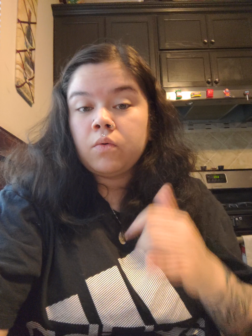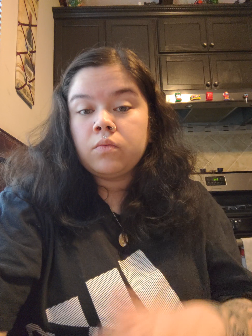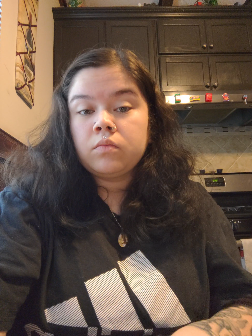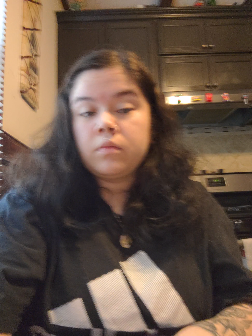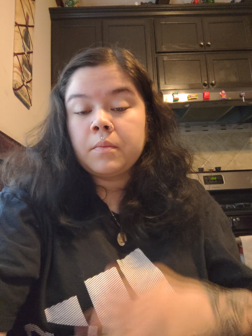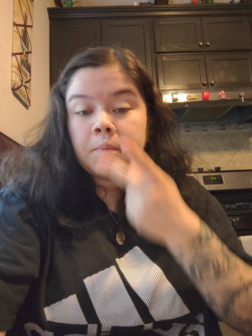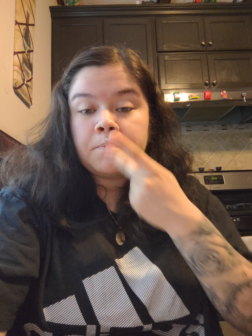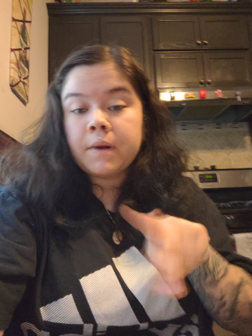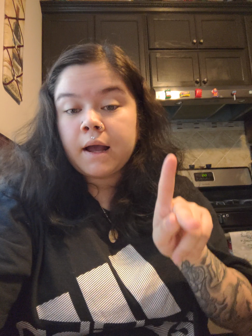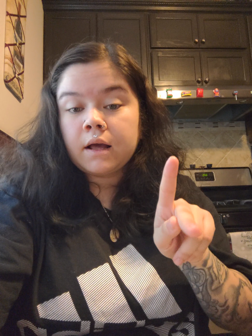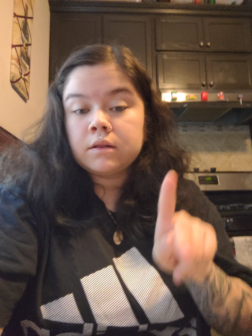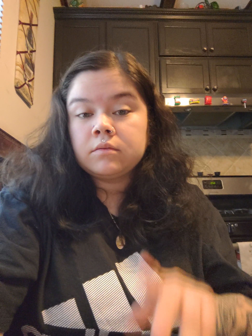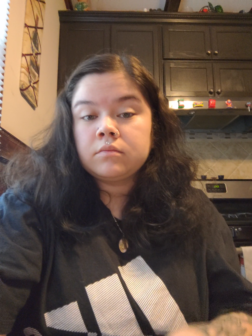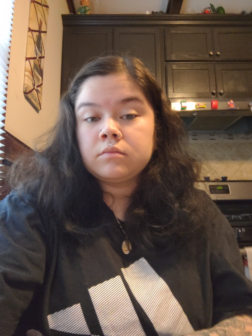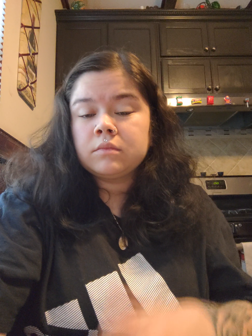pen